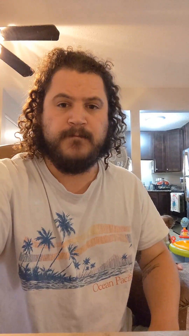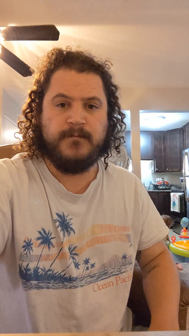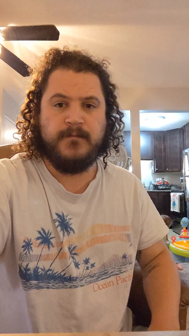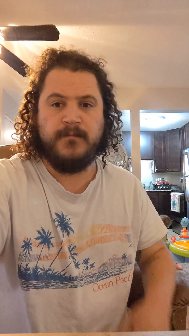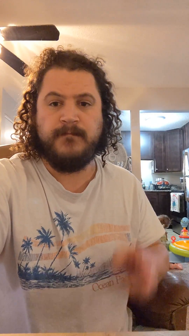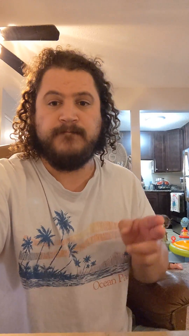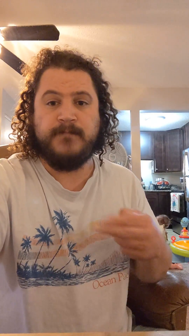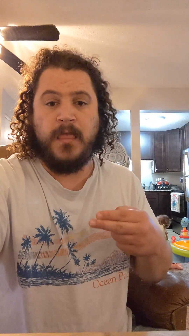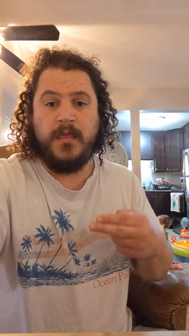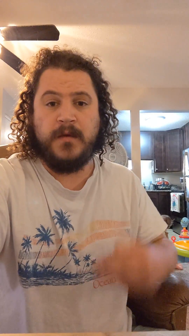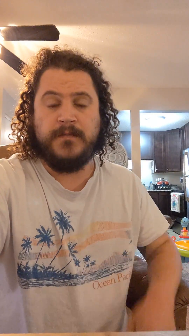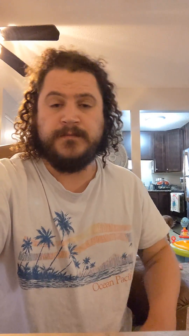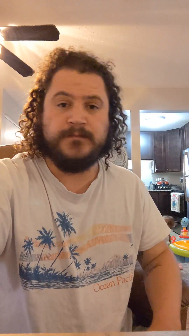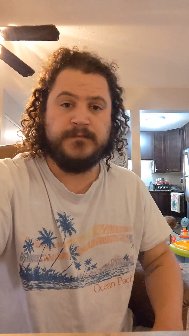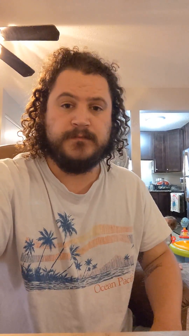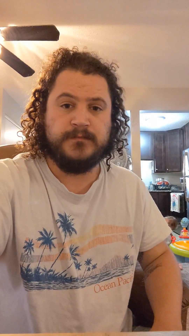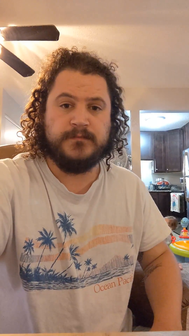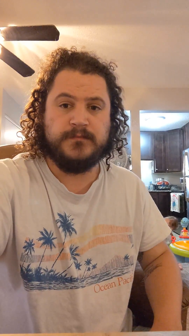belt